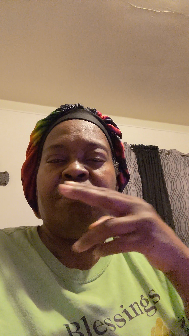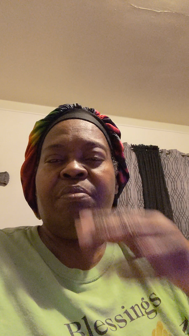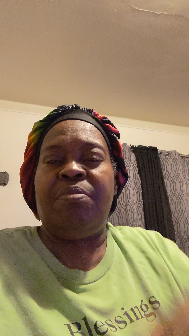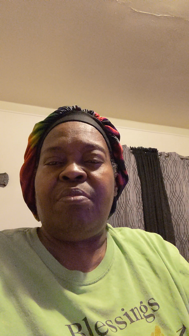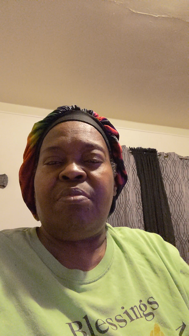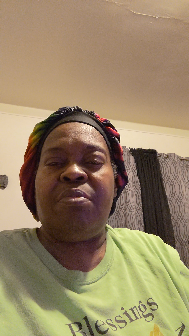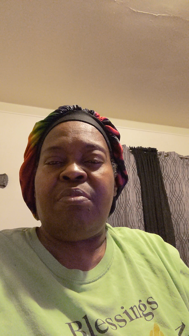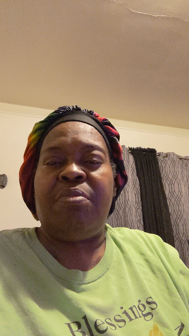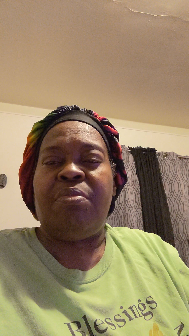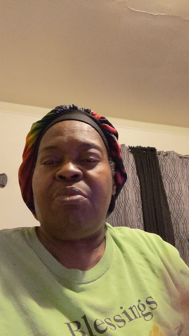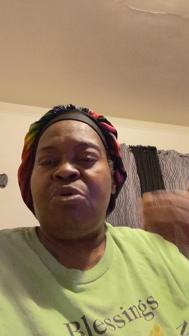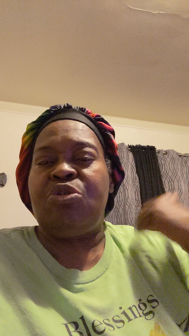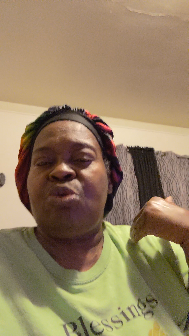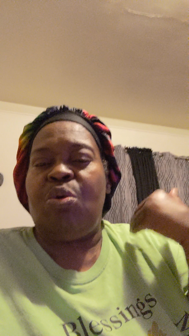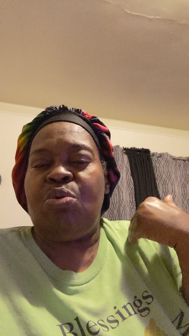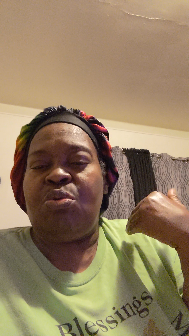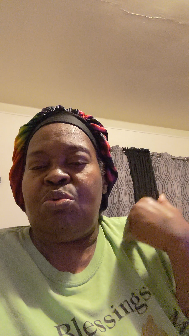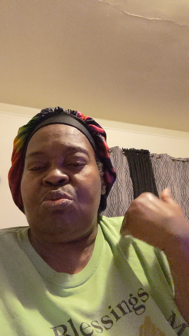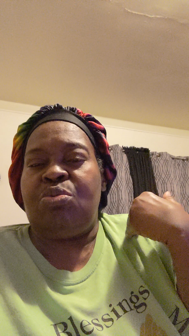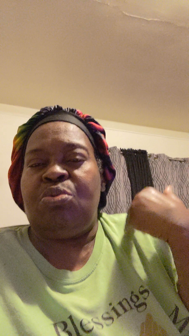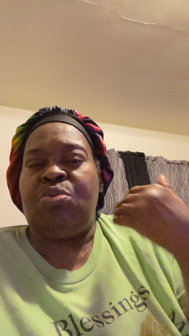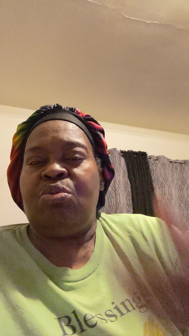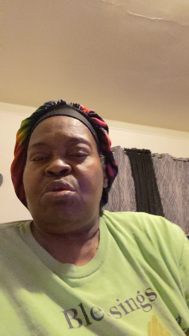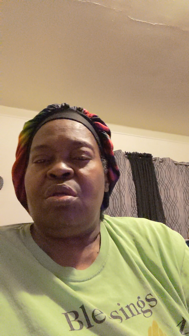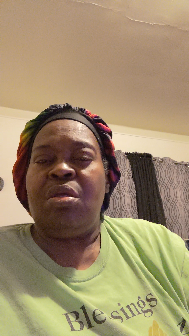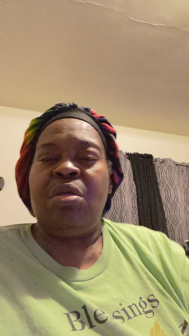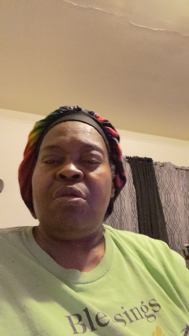shoulder